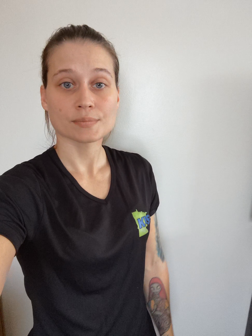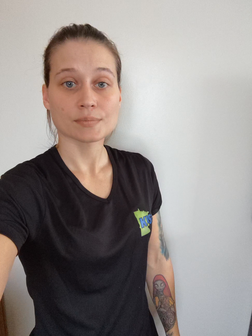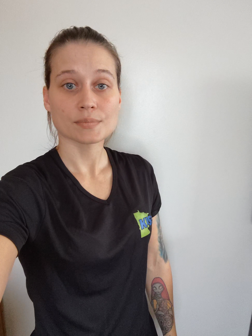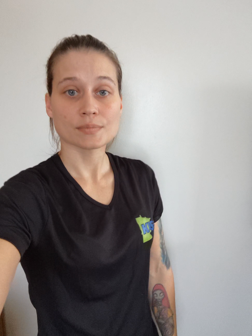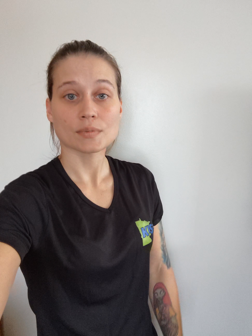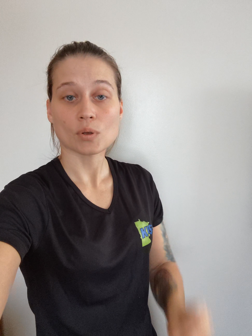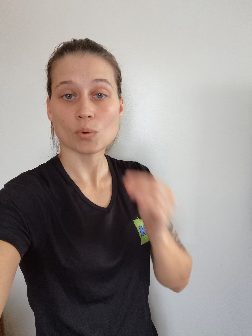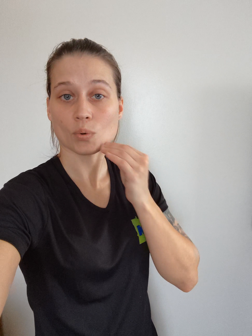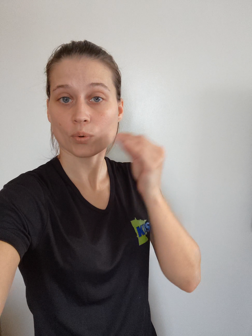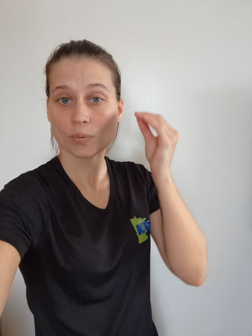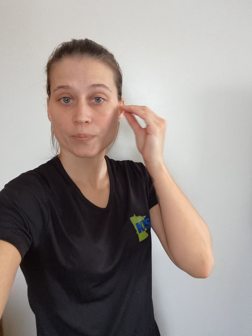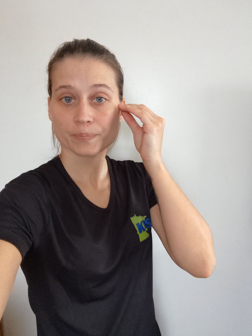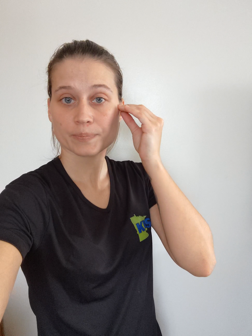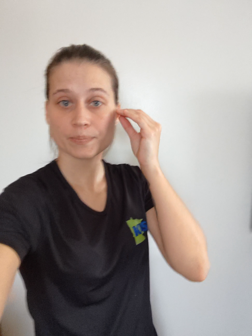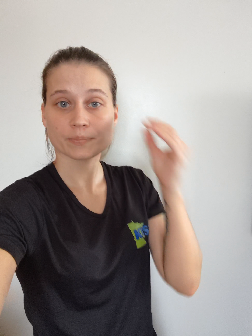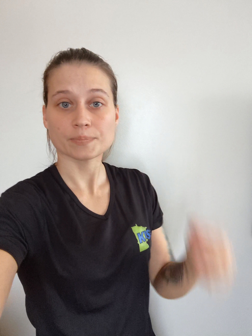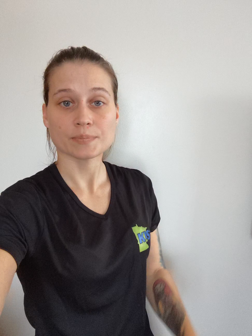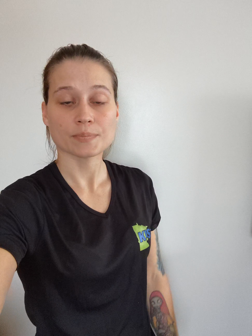home